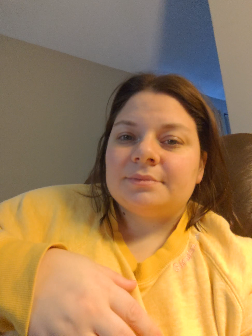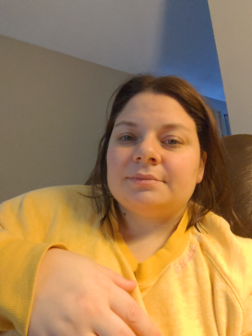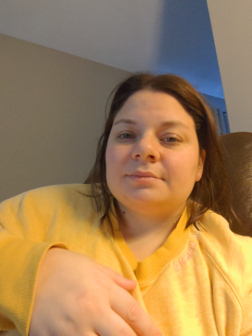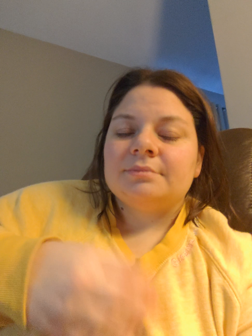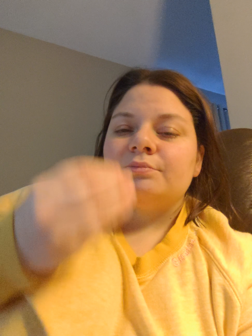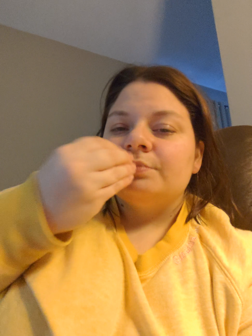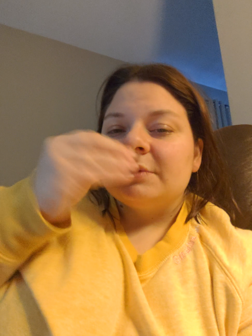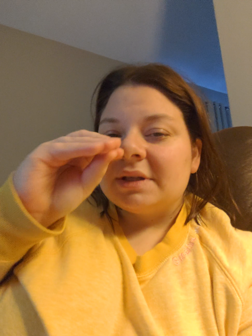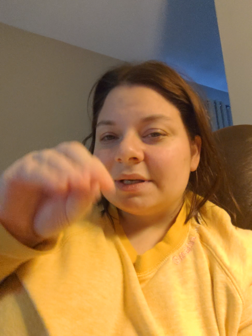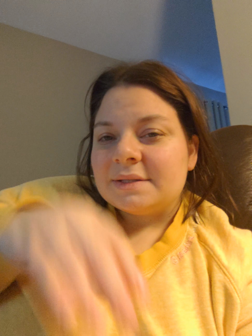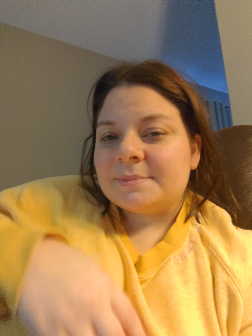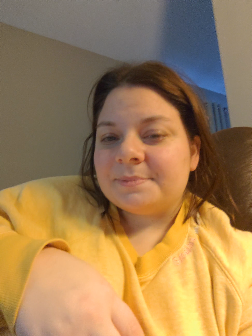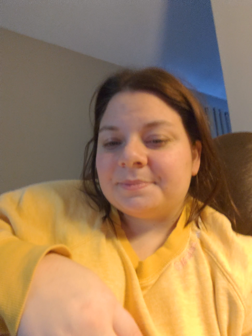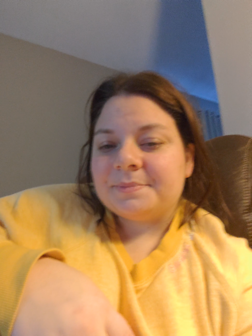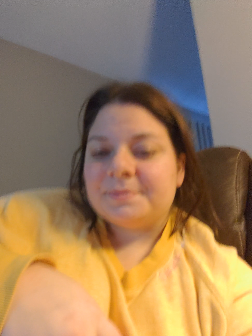kiss